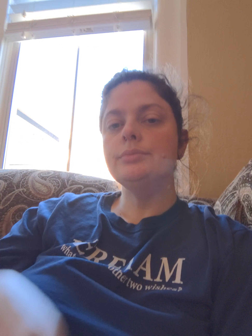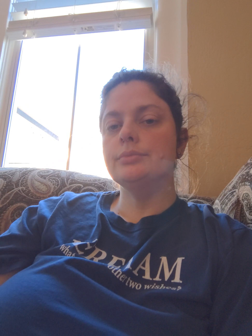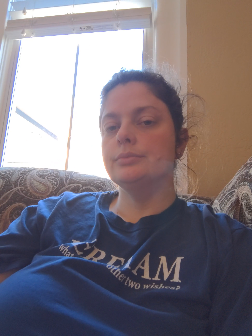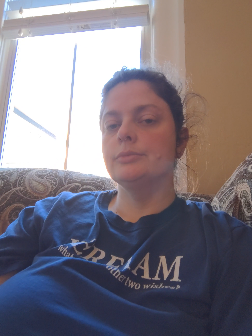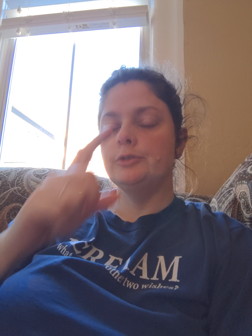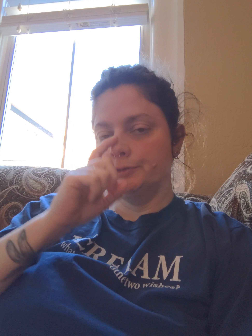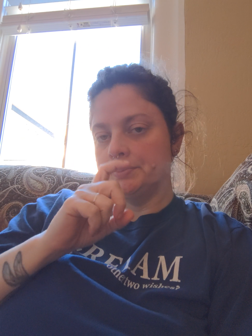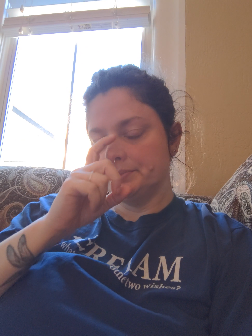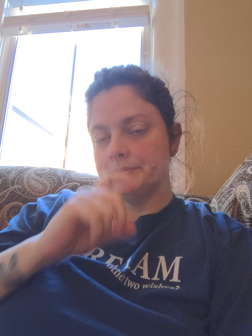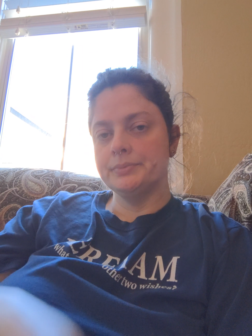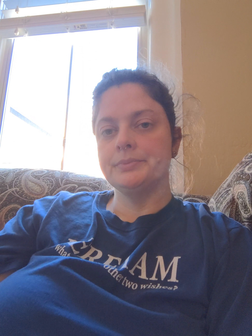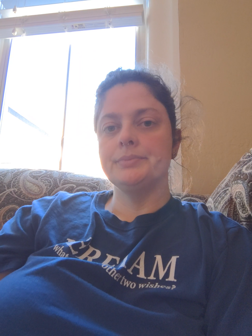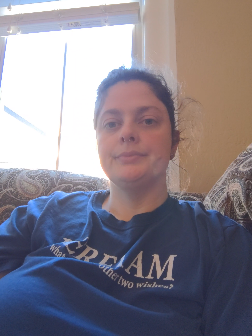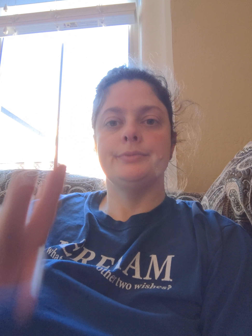doll